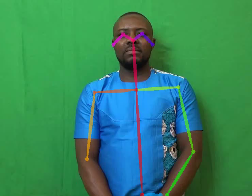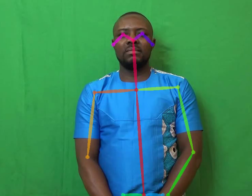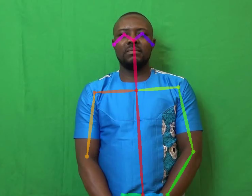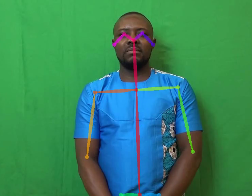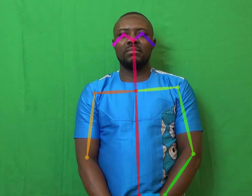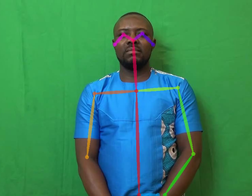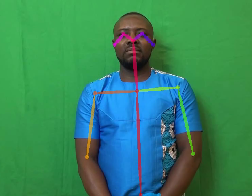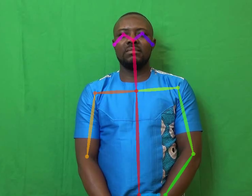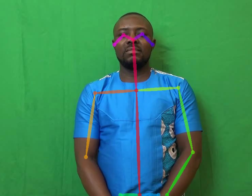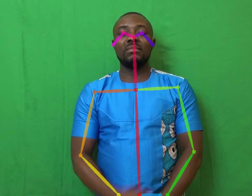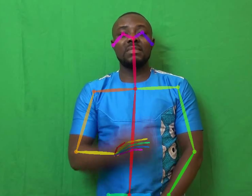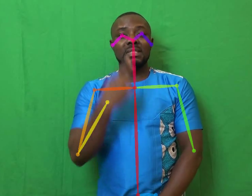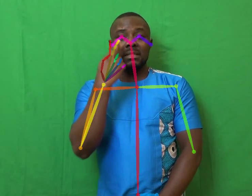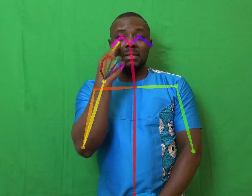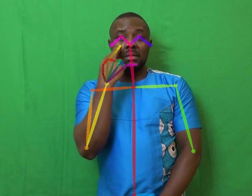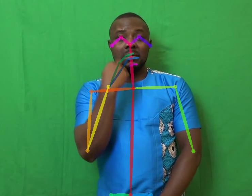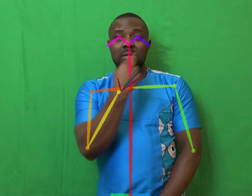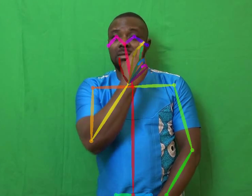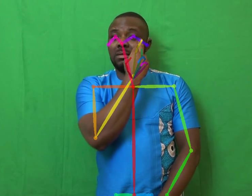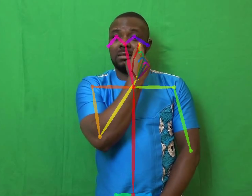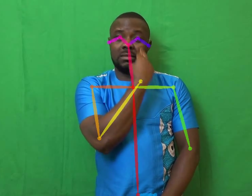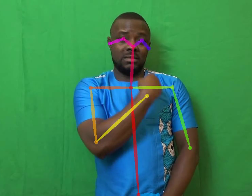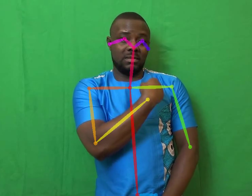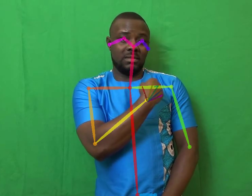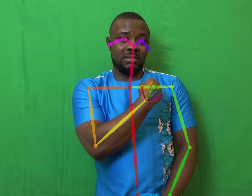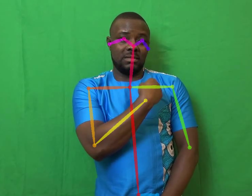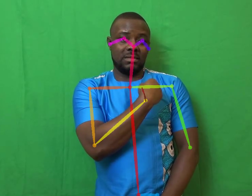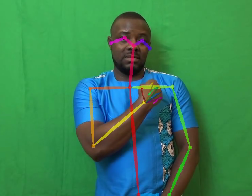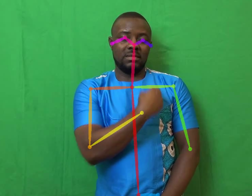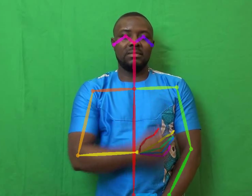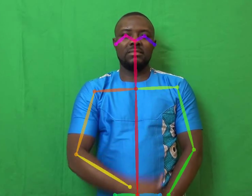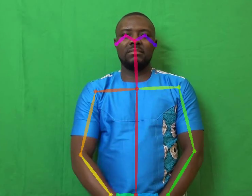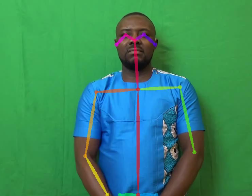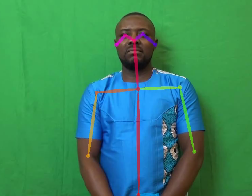restaurant